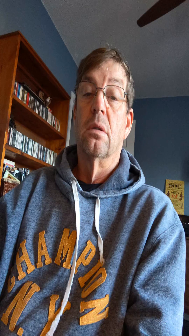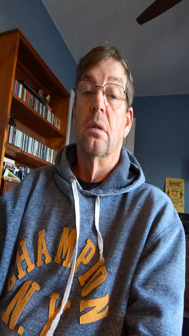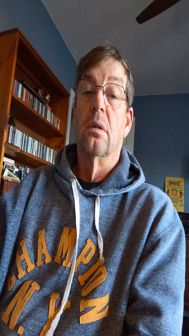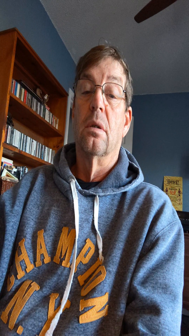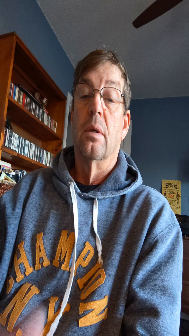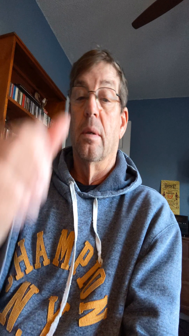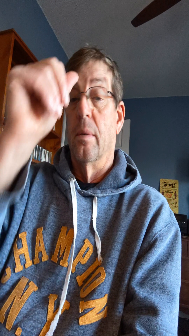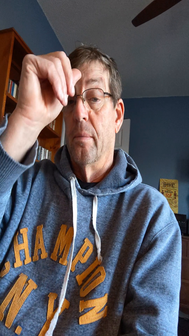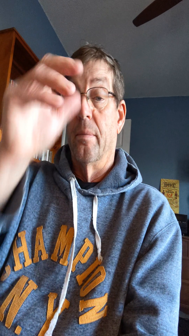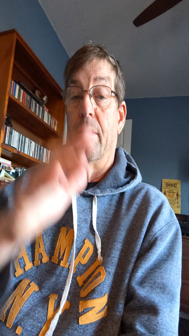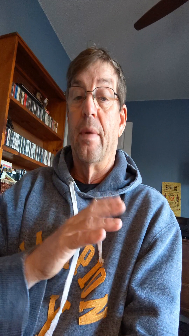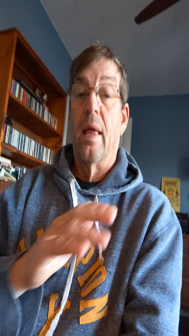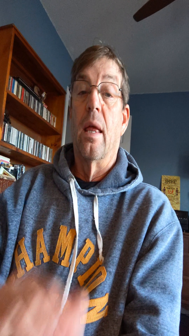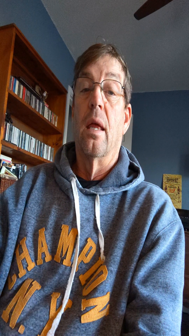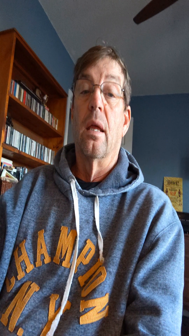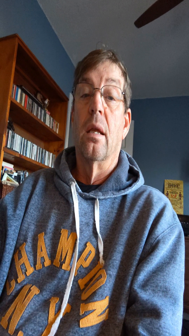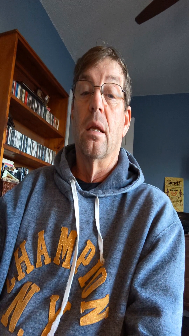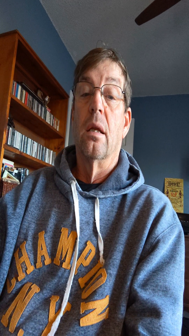man